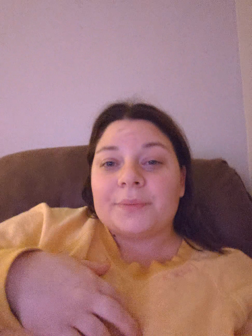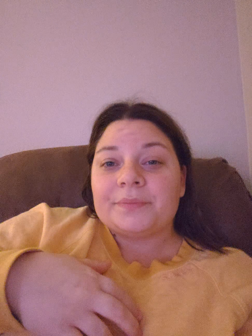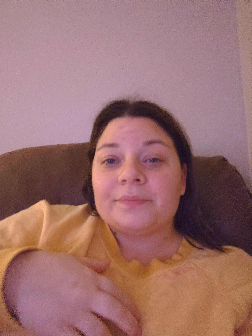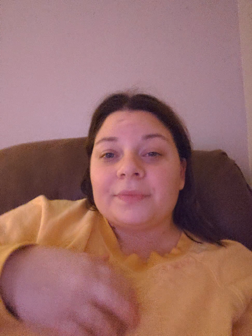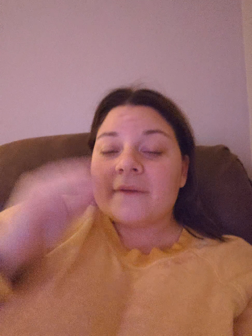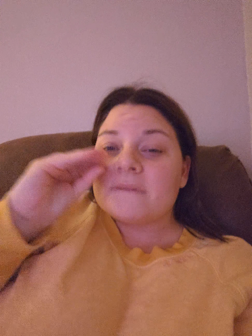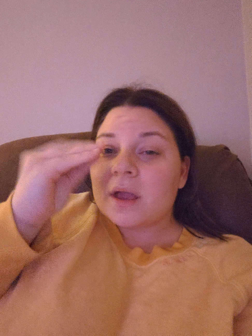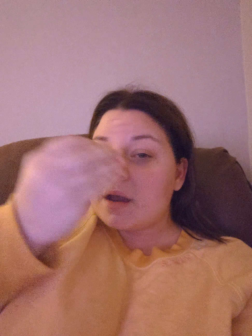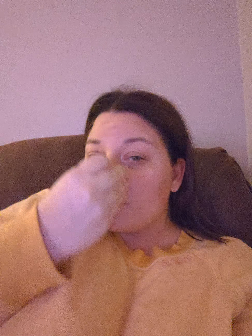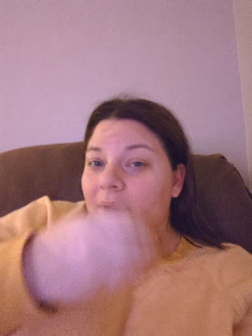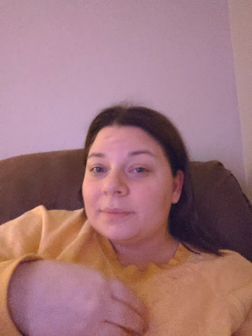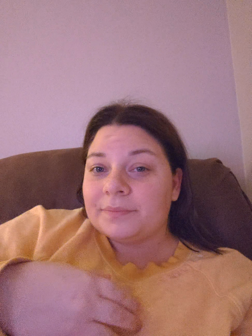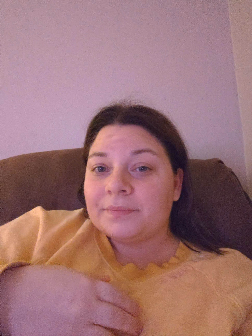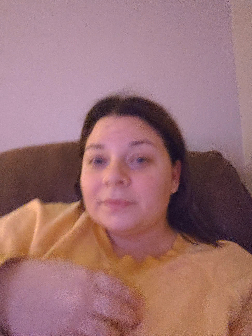flower